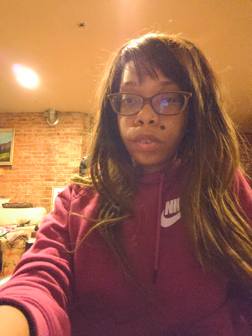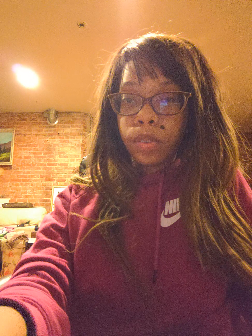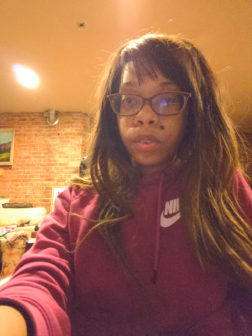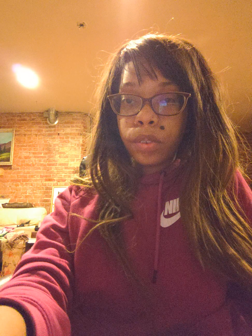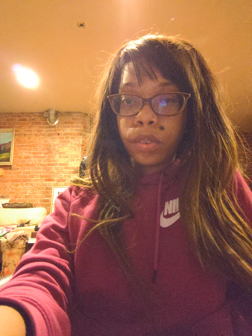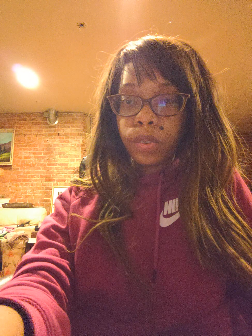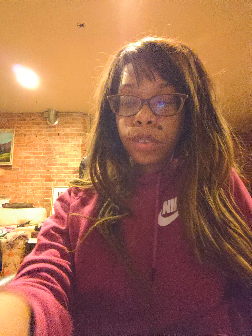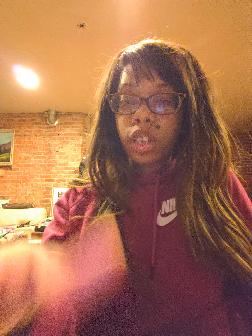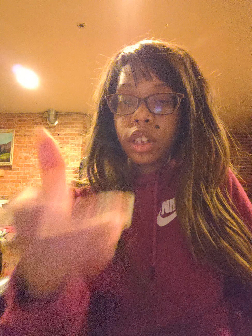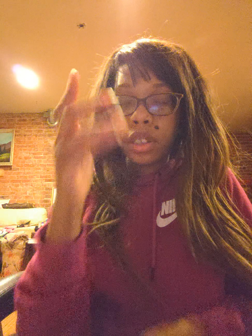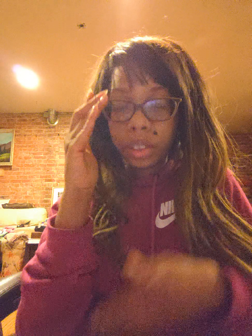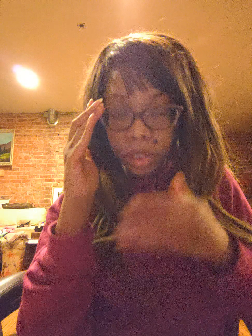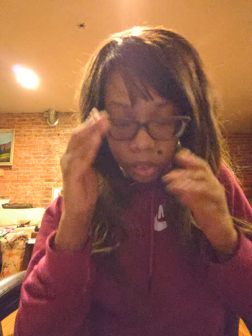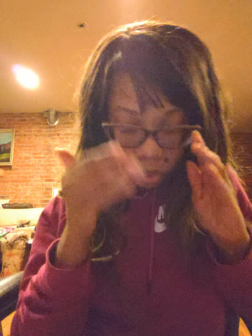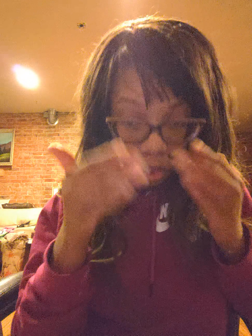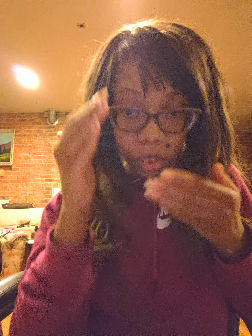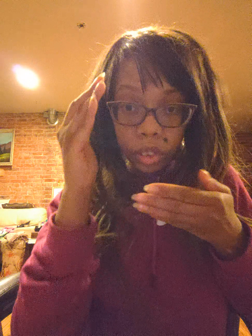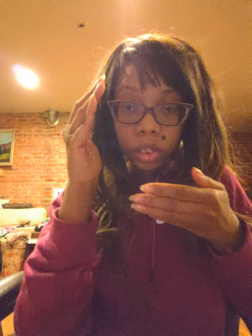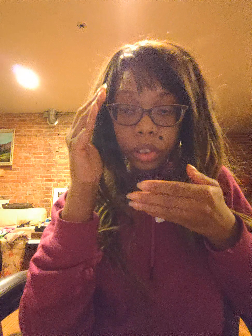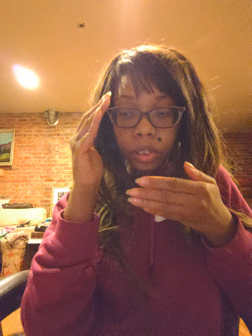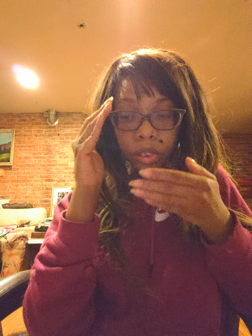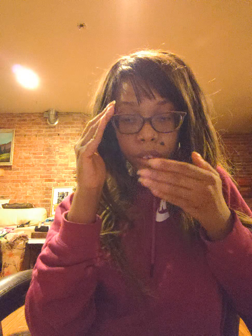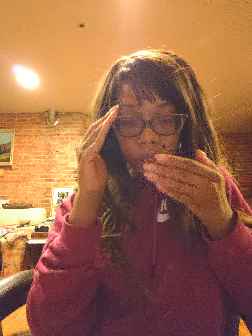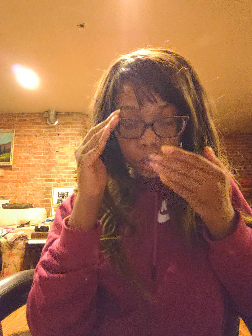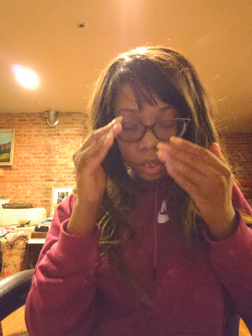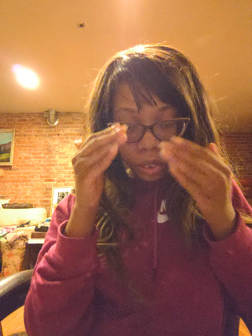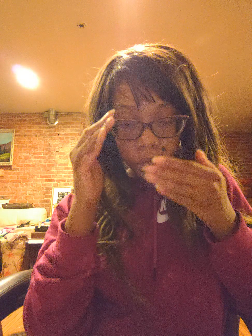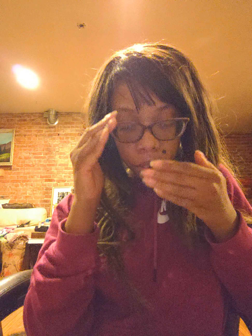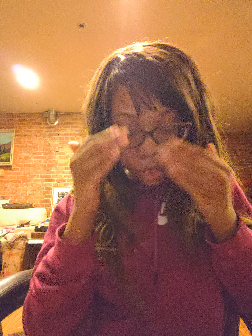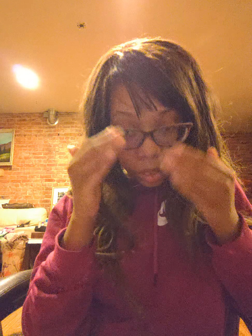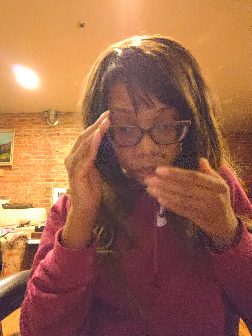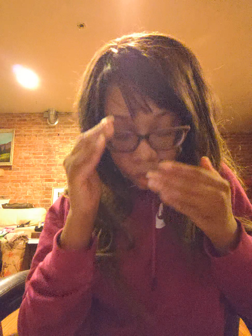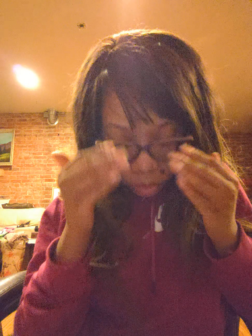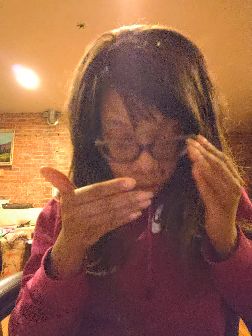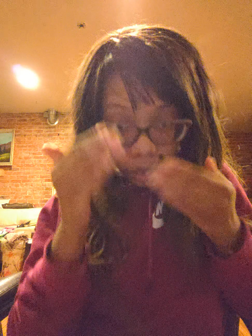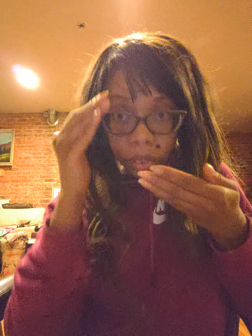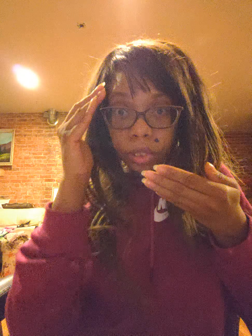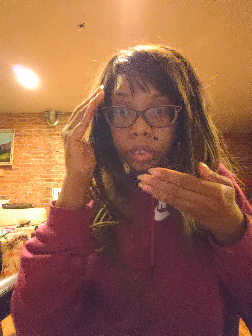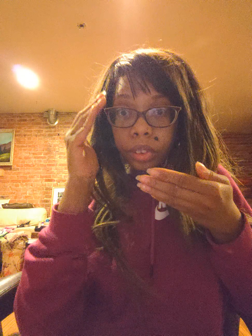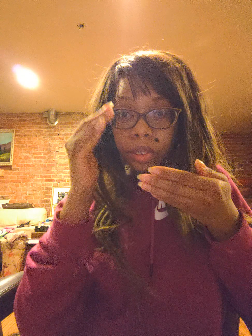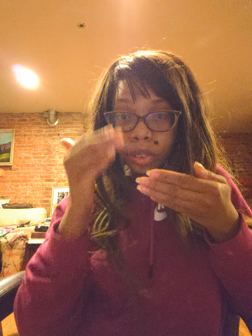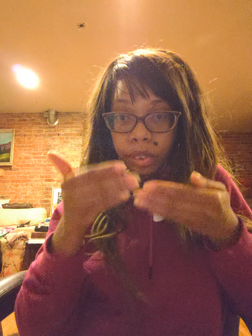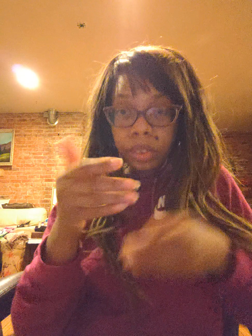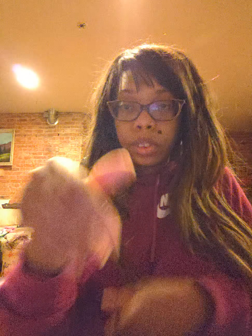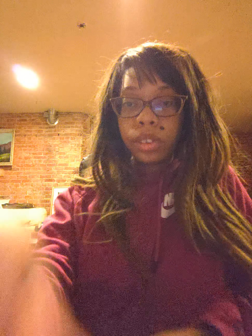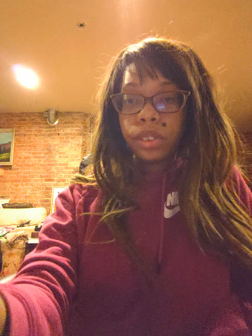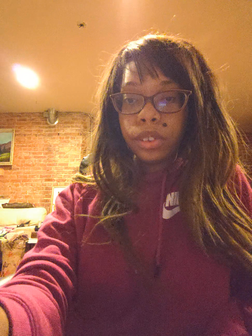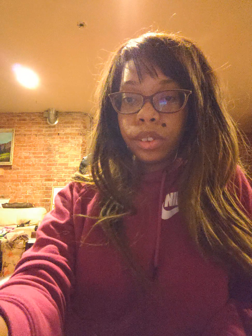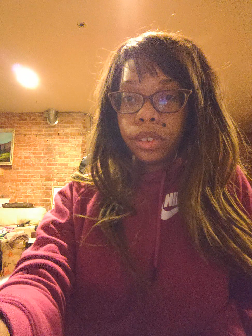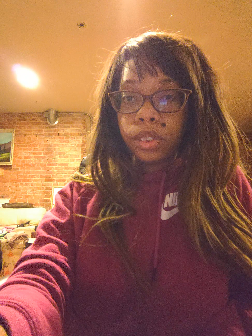sleepy